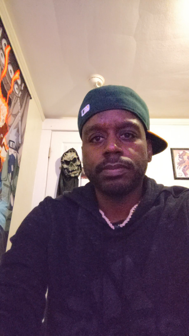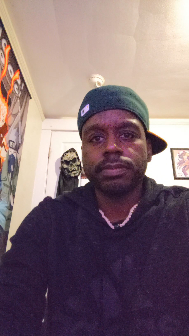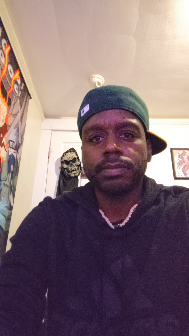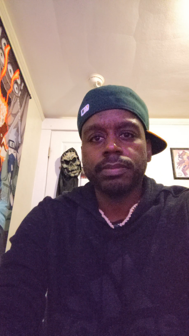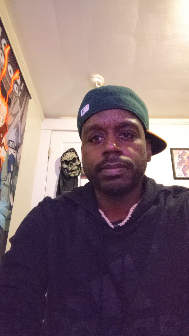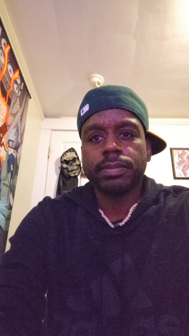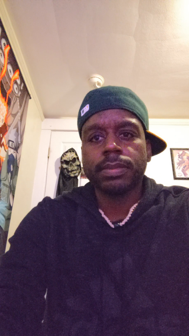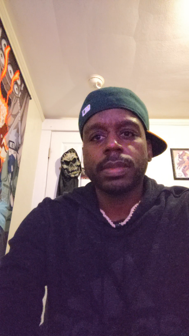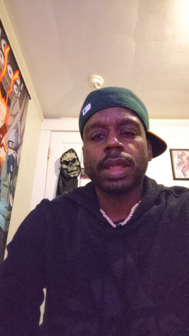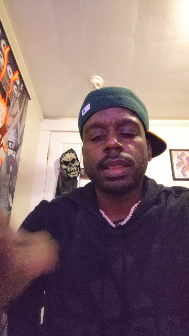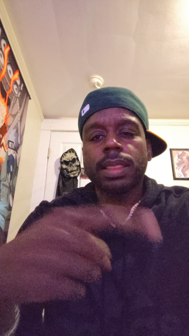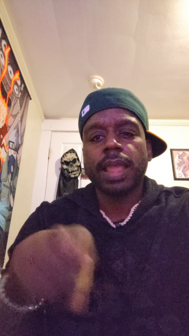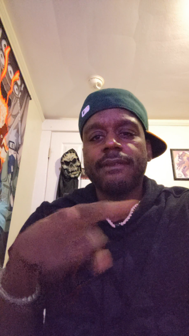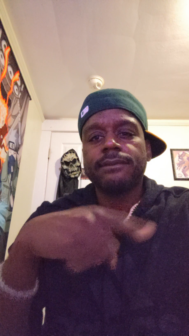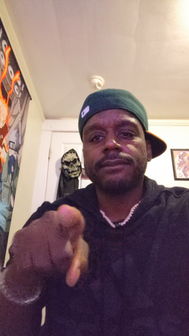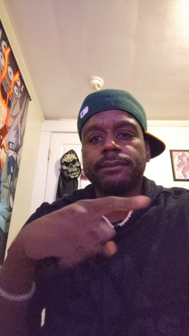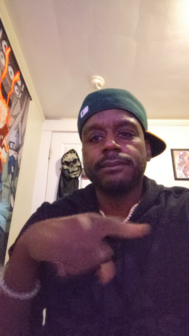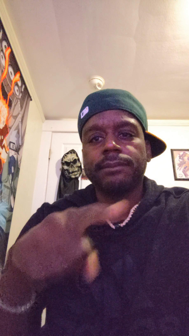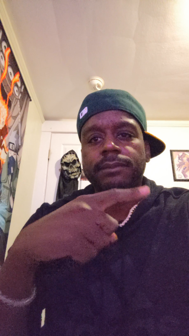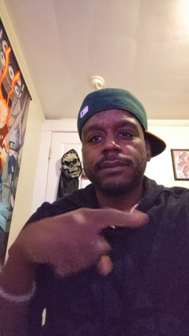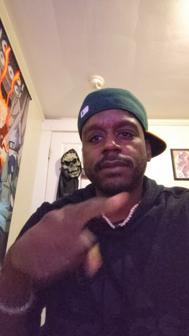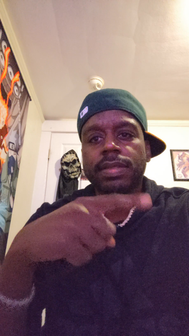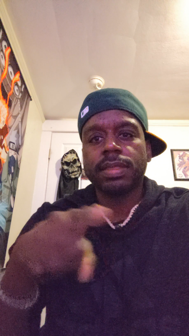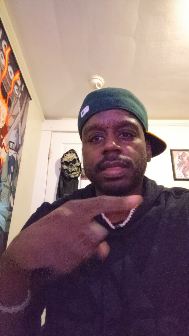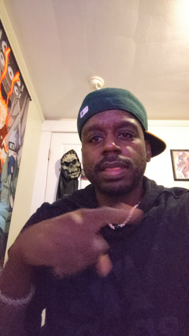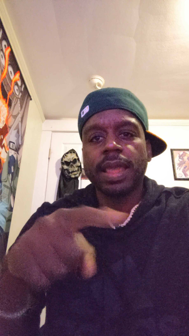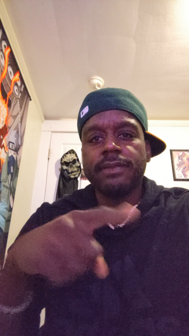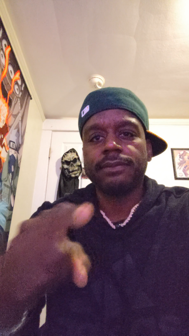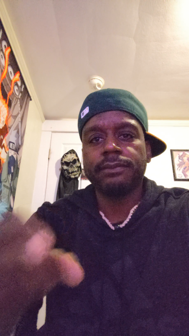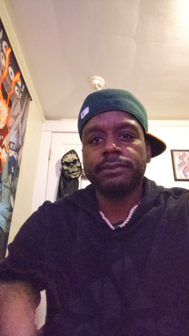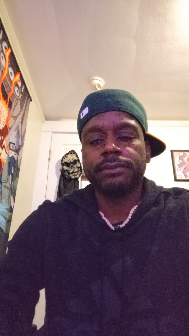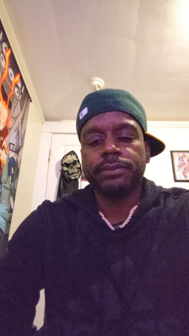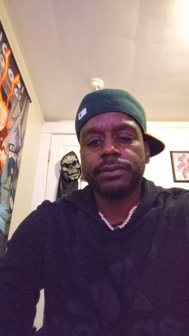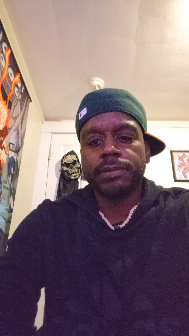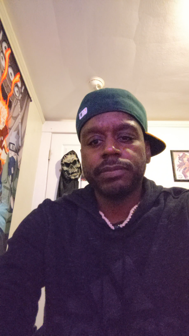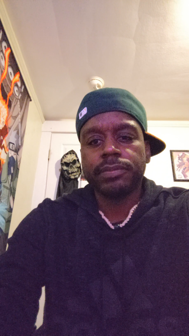knife